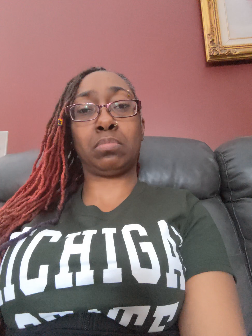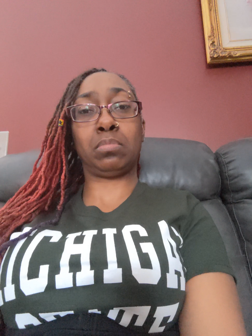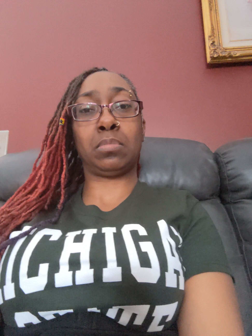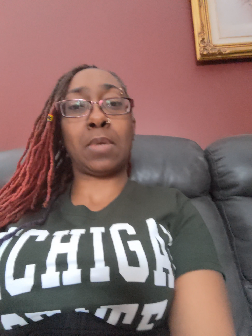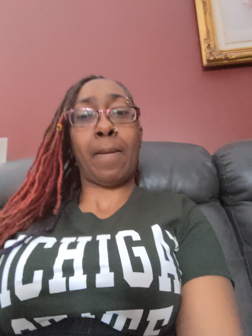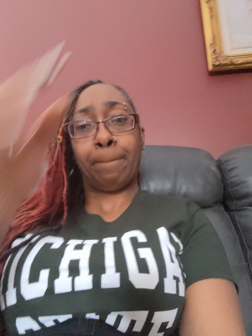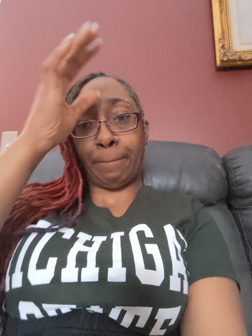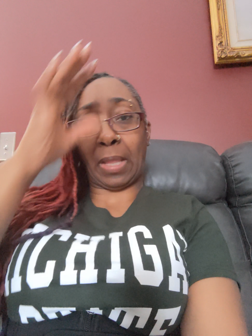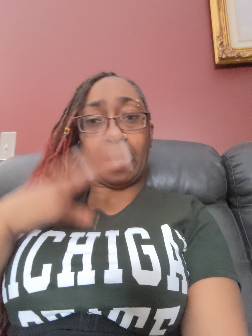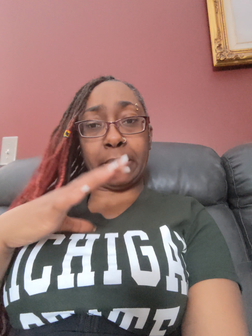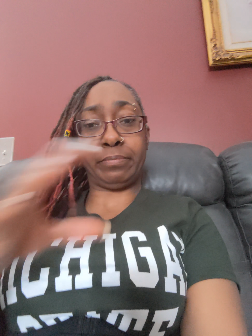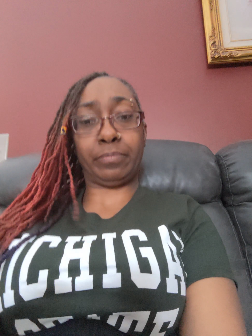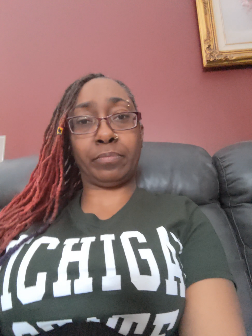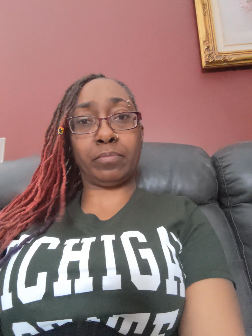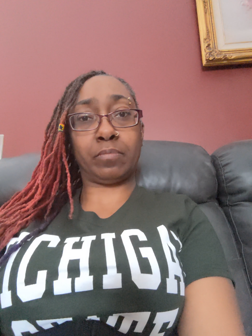man